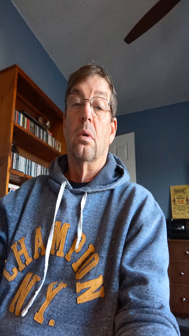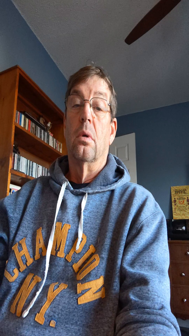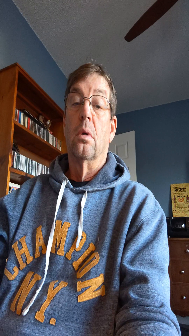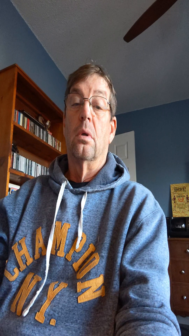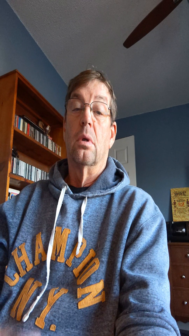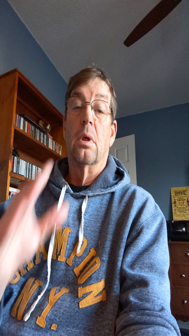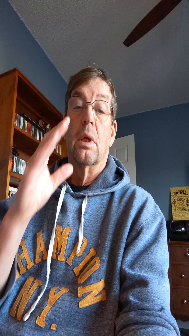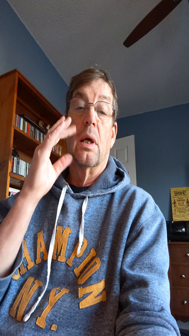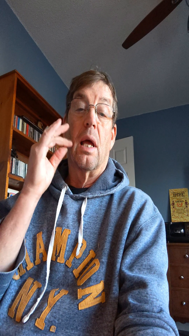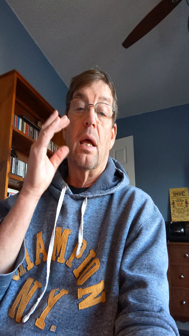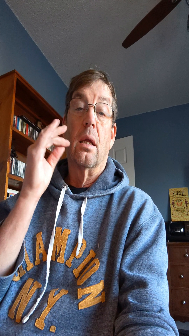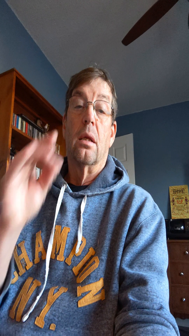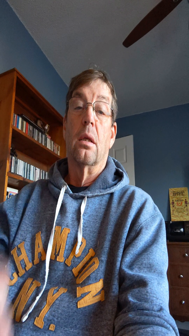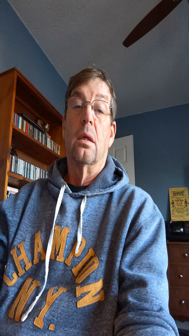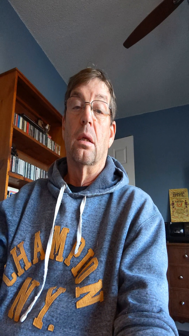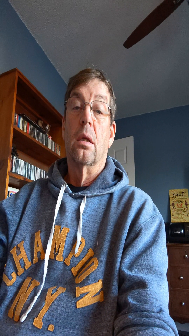cat